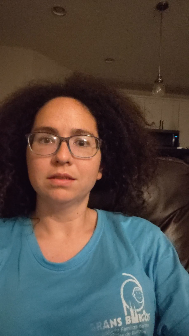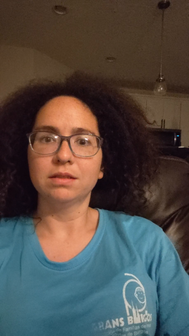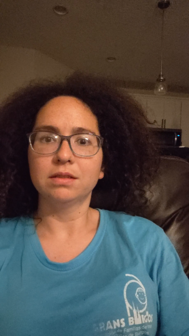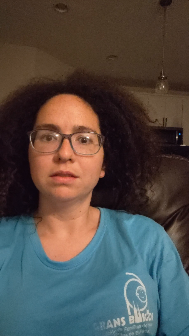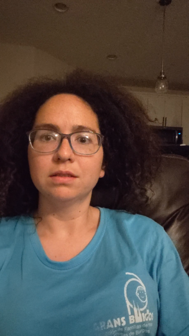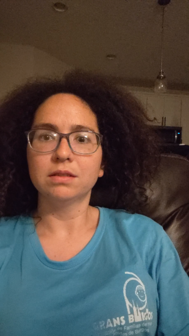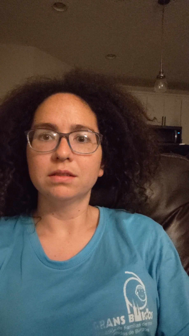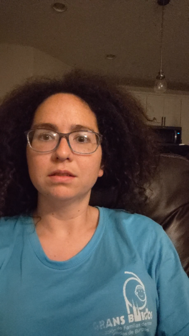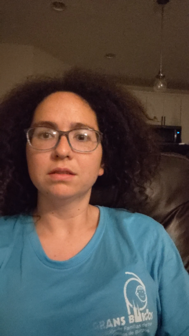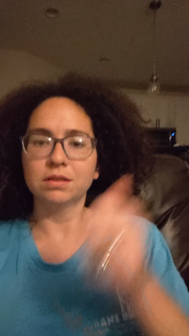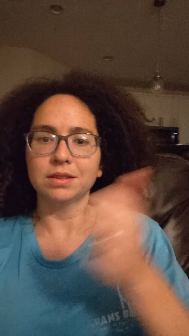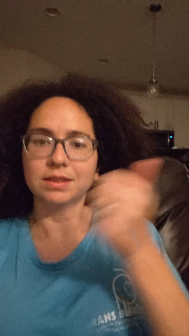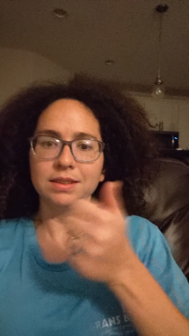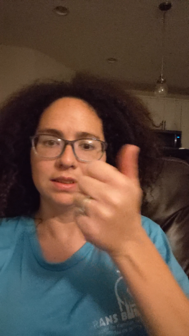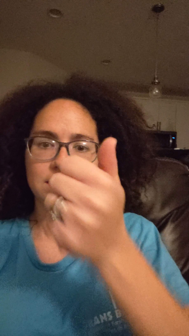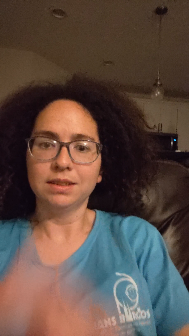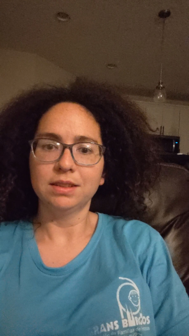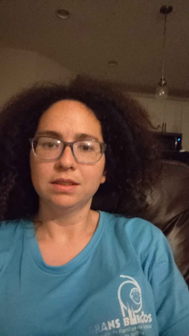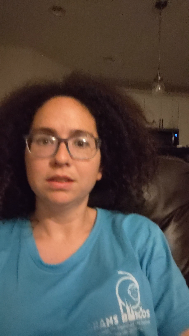chase